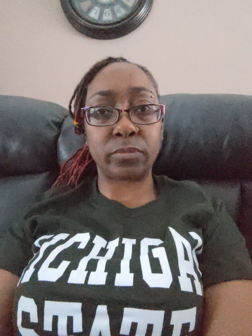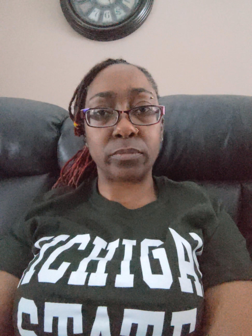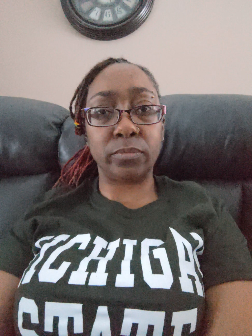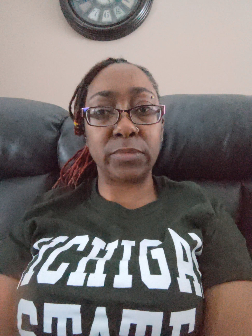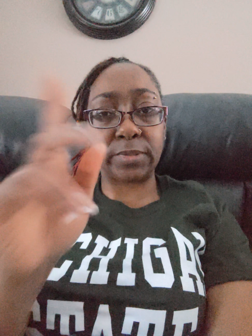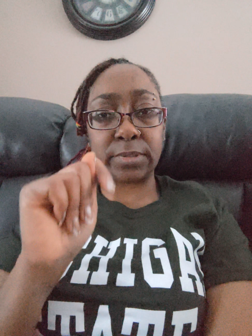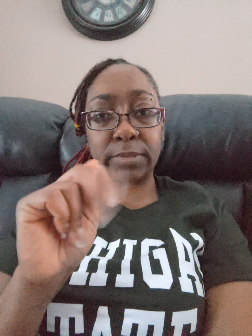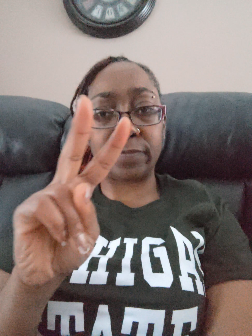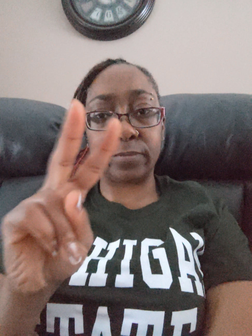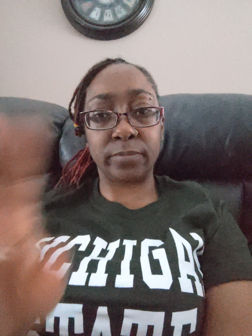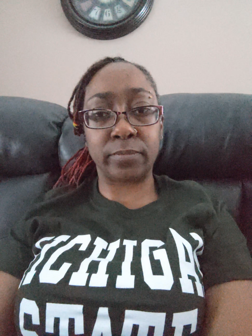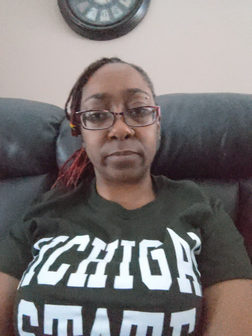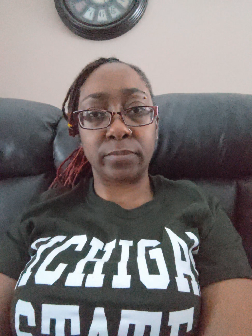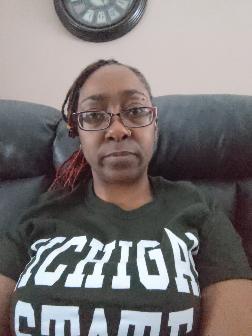TV